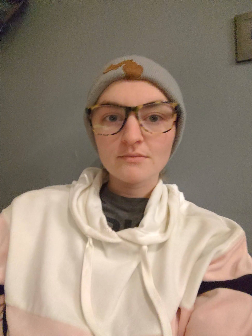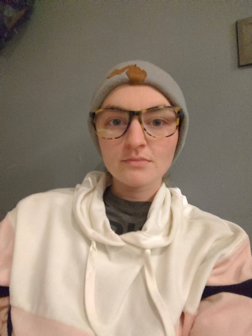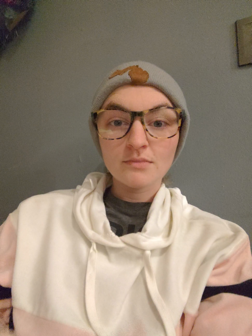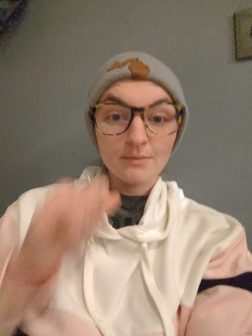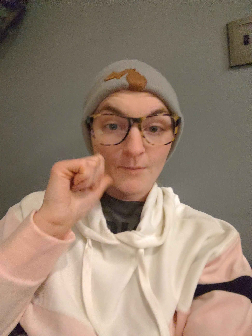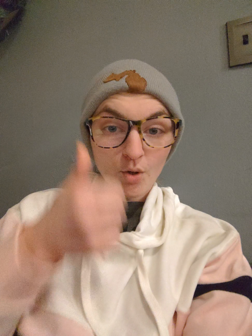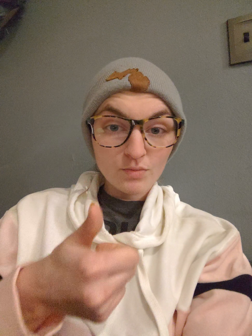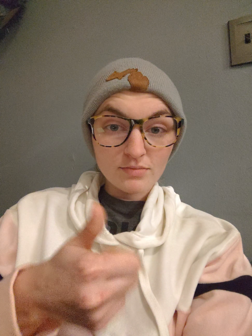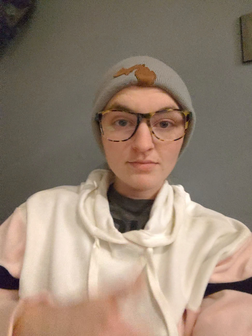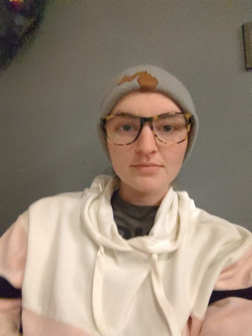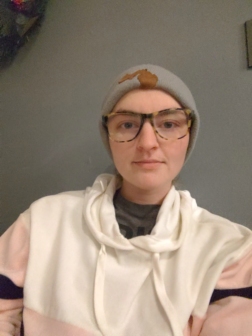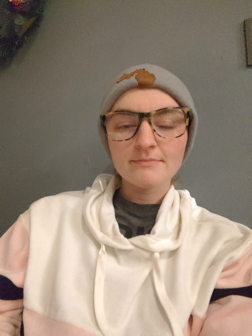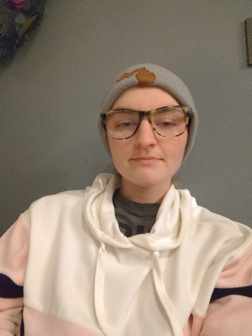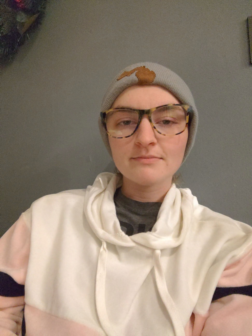tomorrow